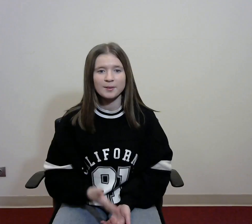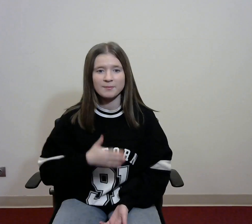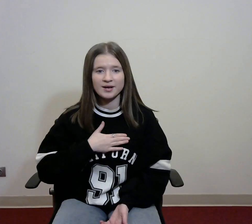mən